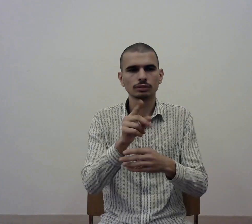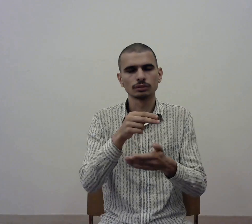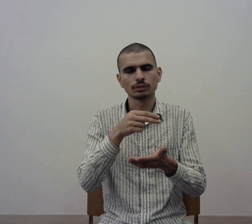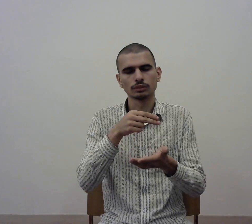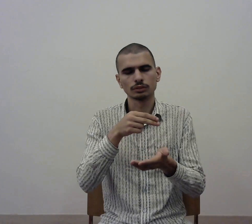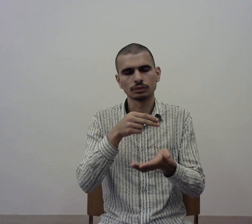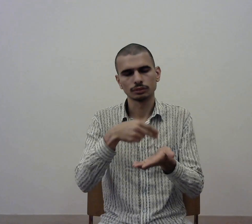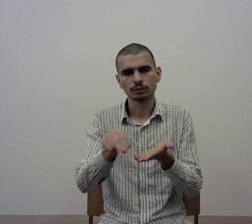almaq